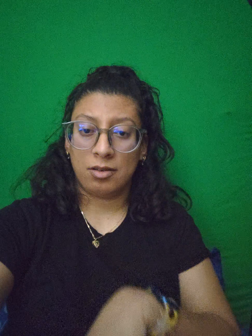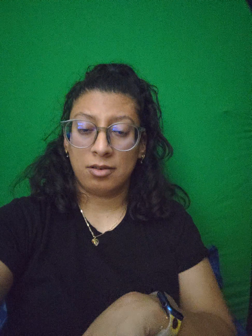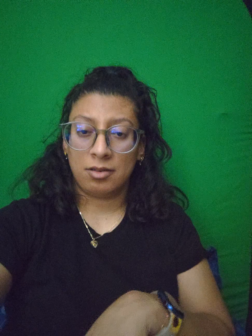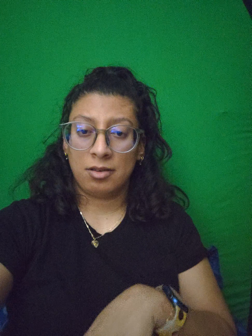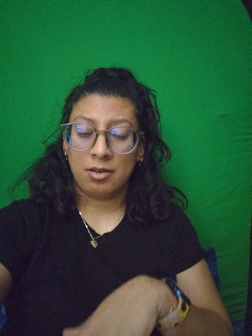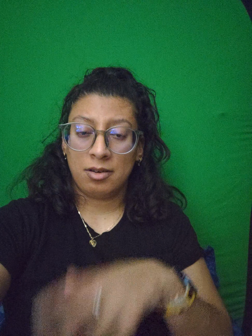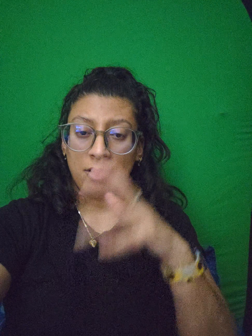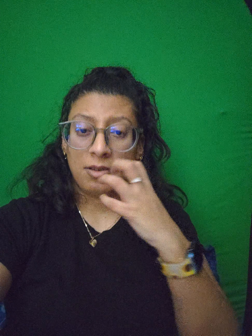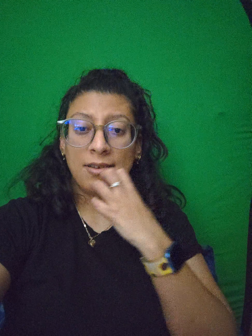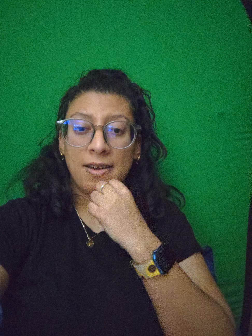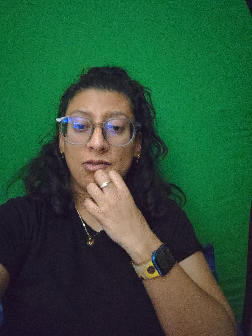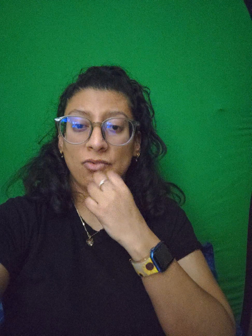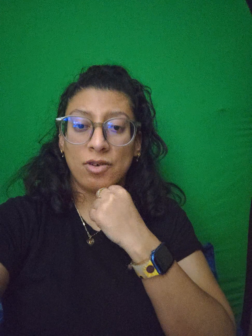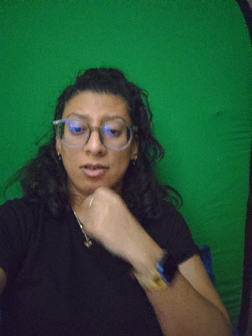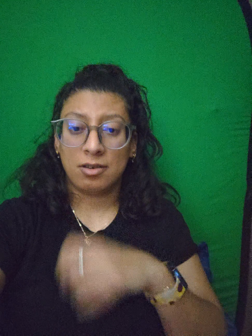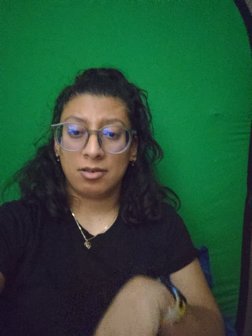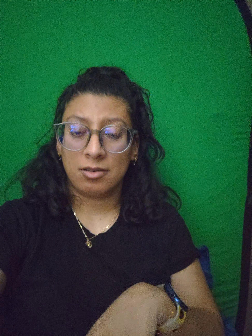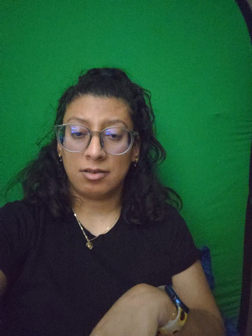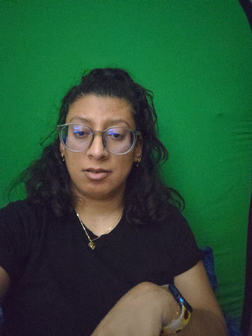underwear